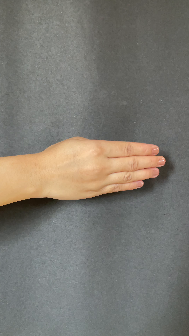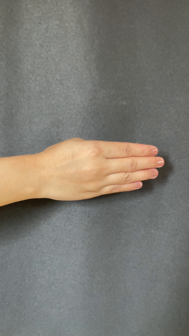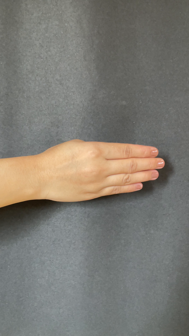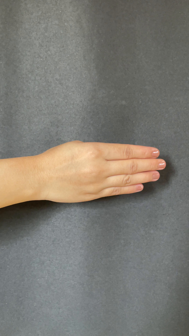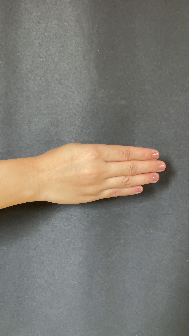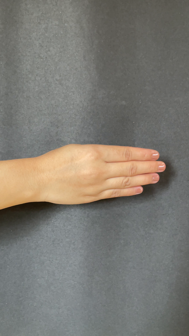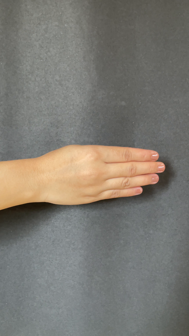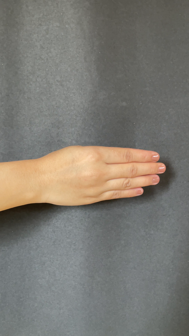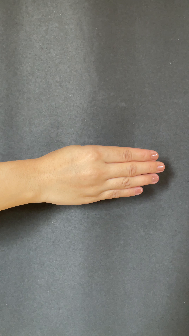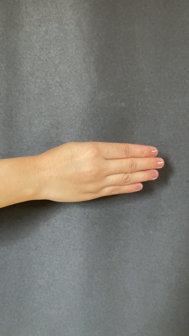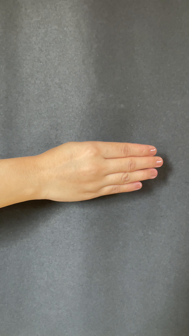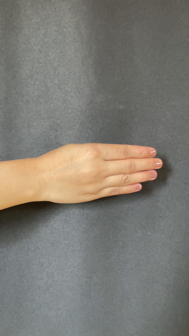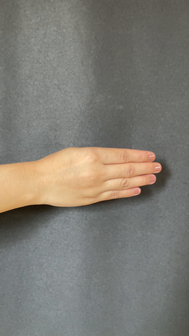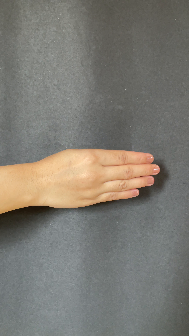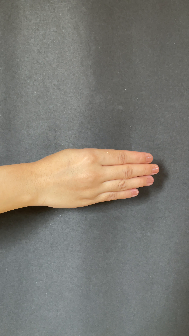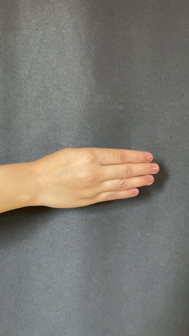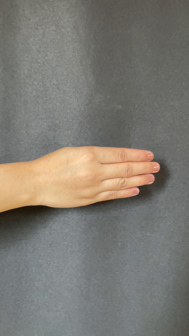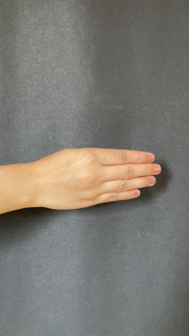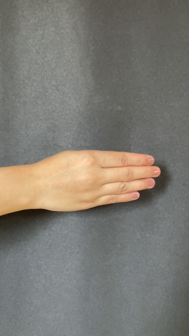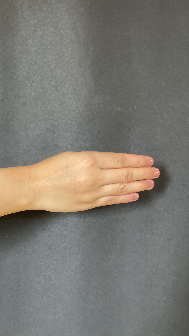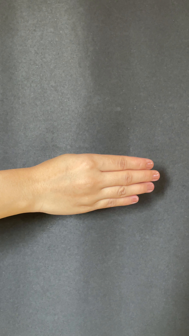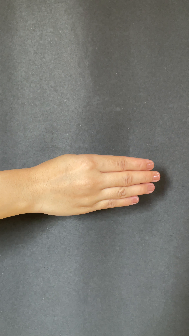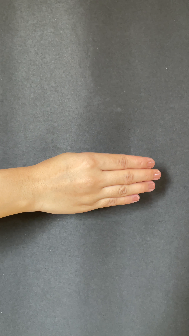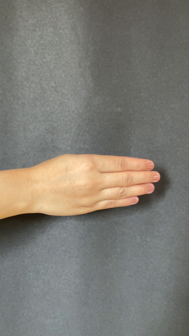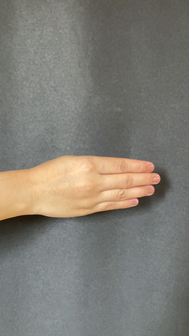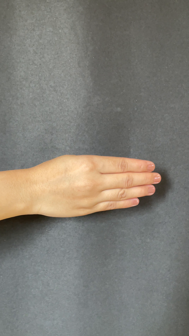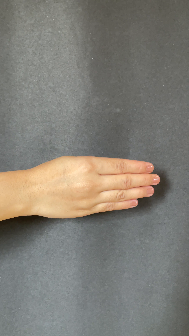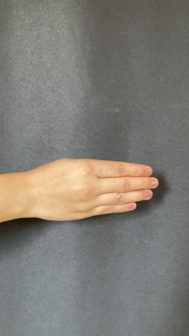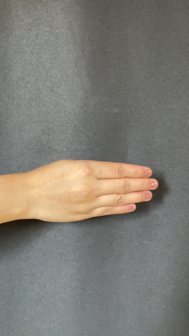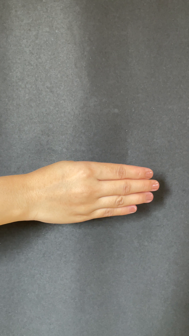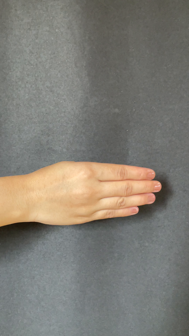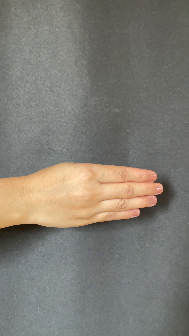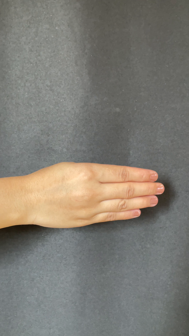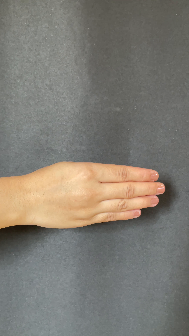ह